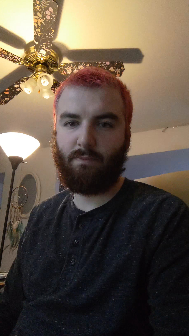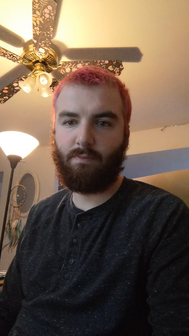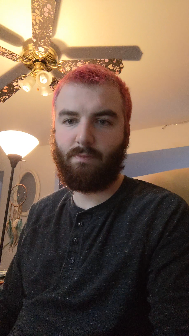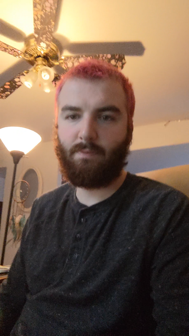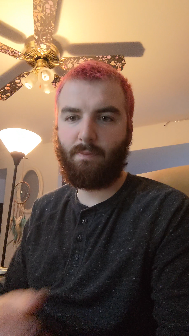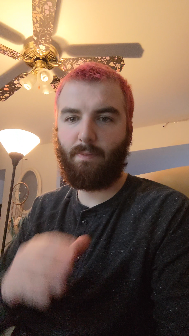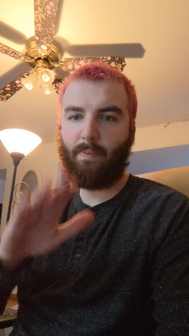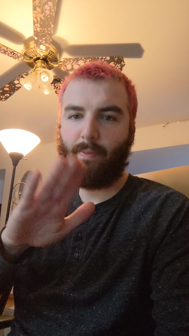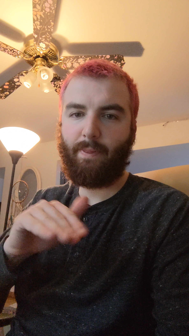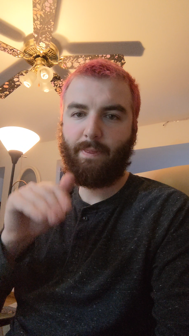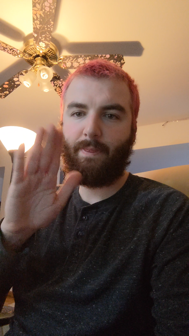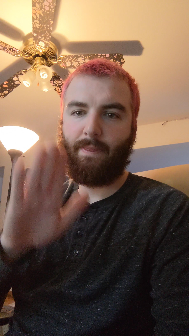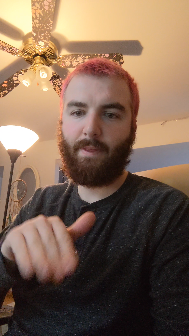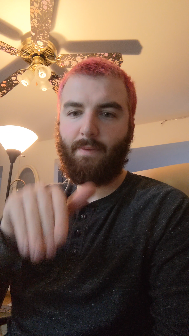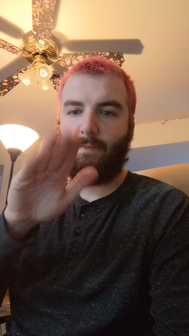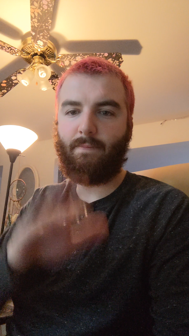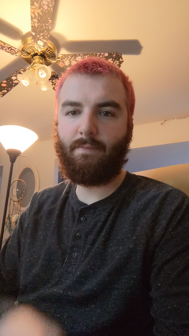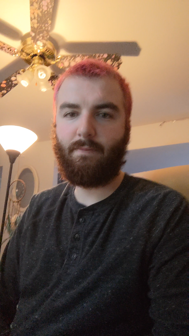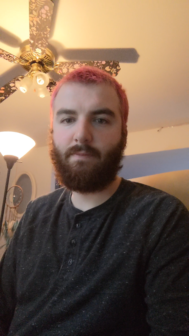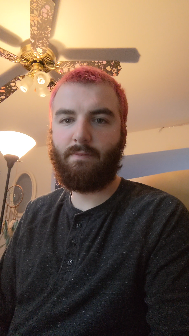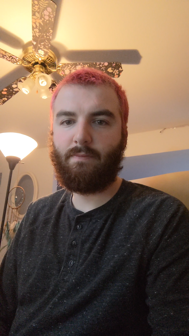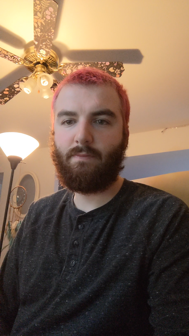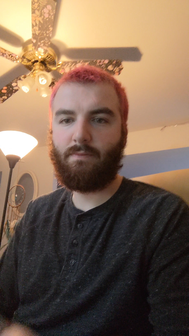paint